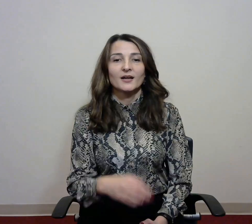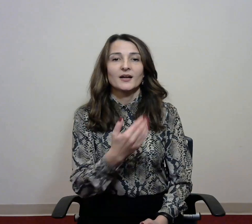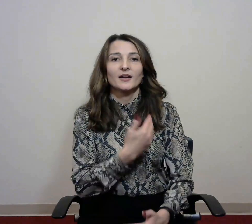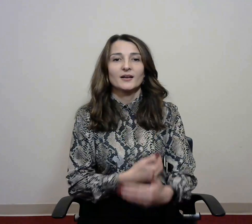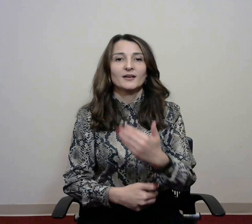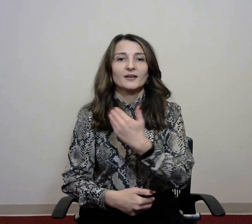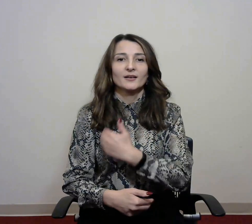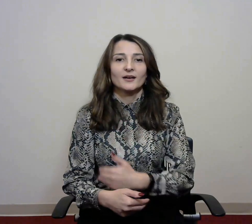əlil